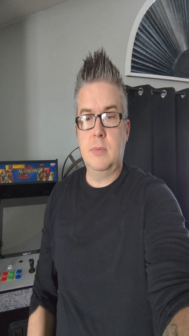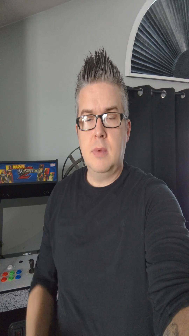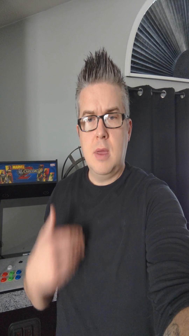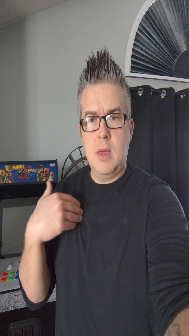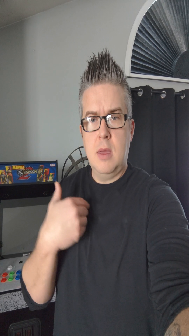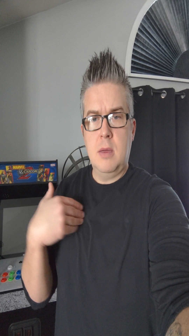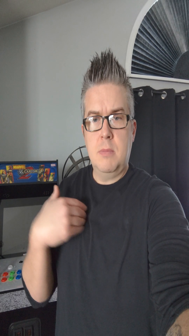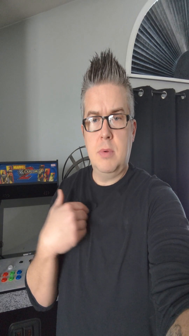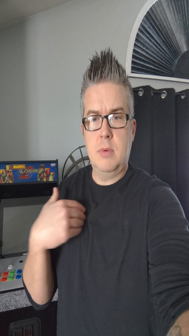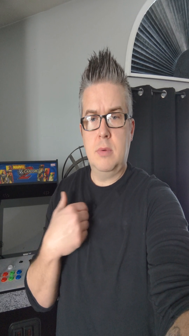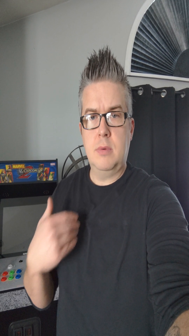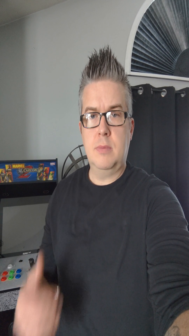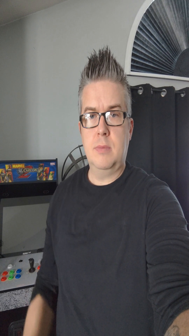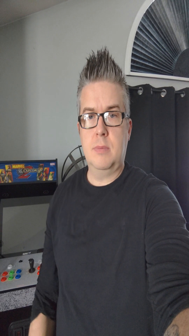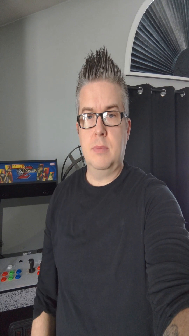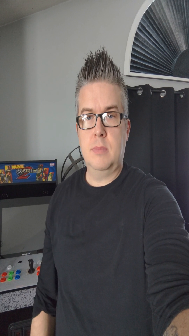animal